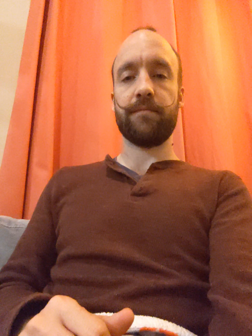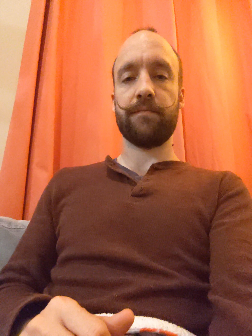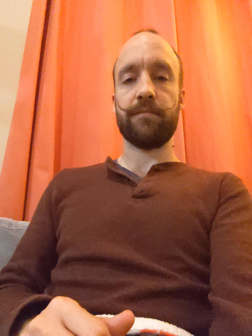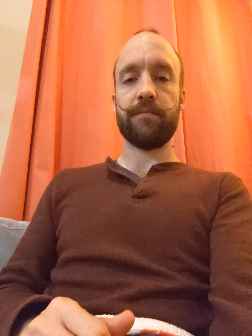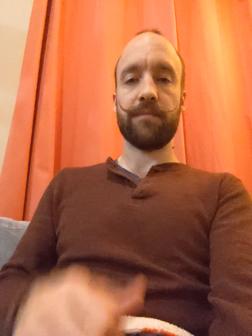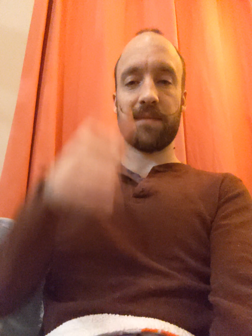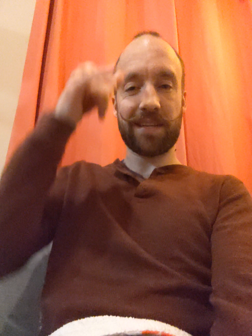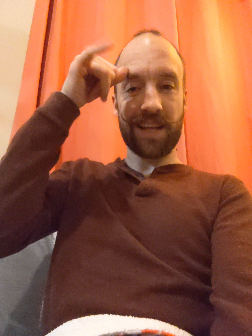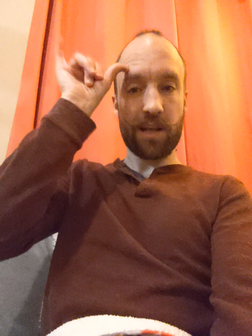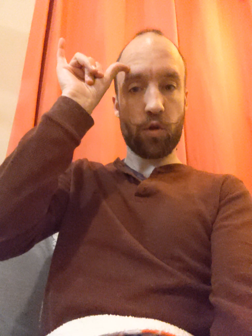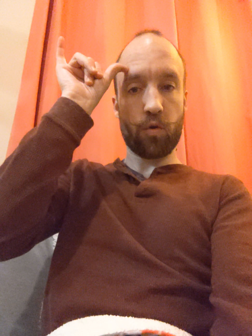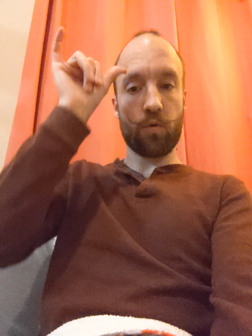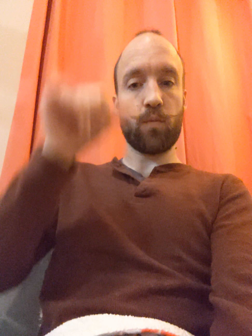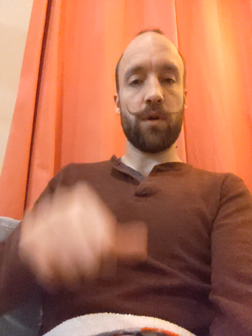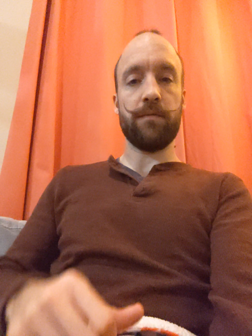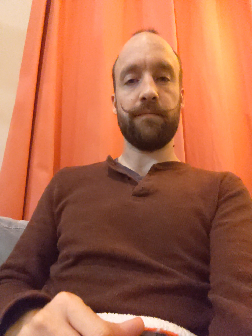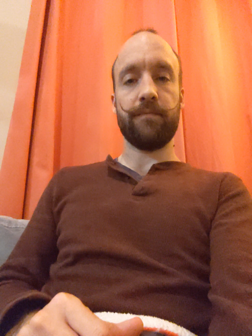cow